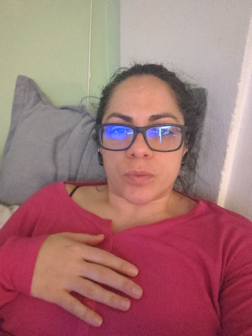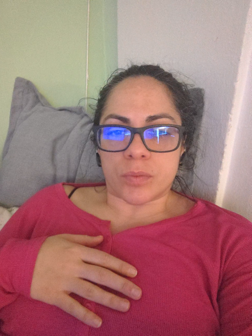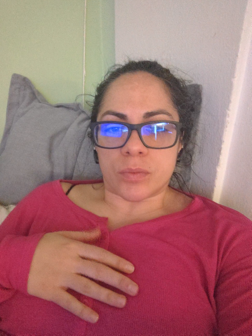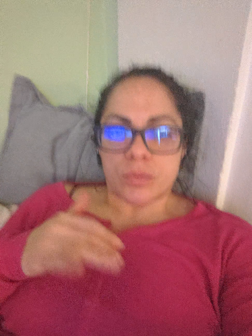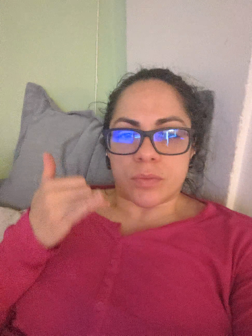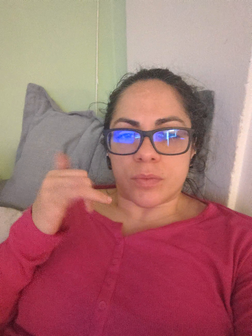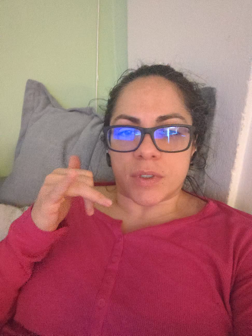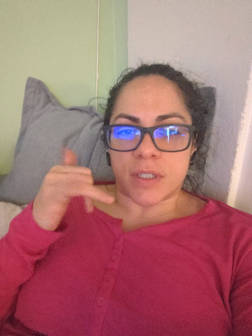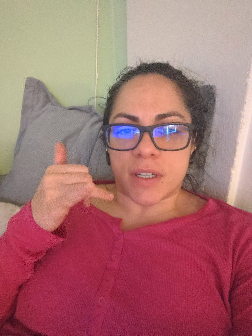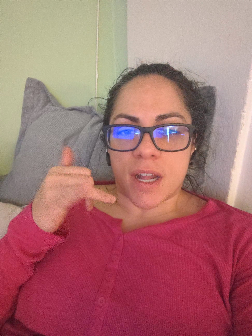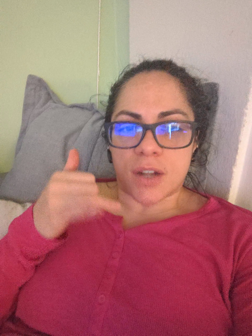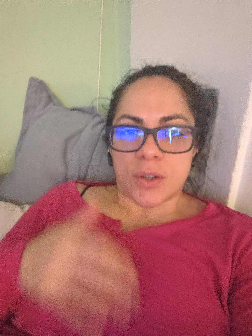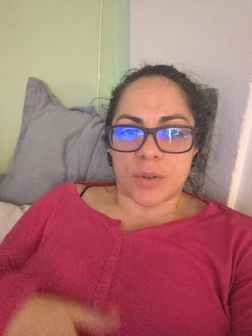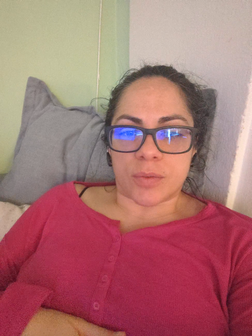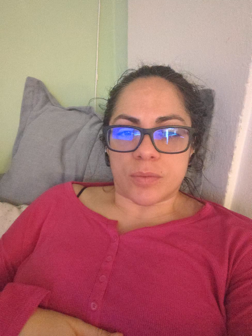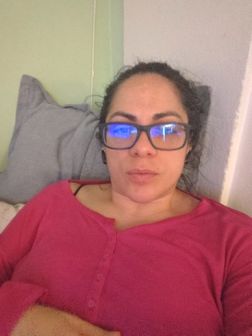yellow